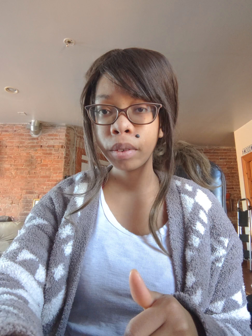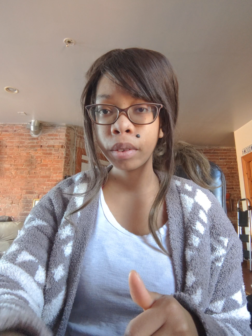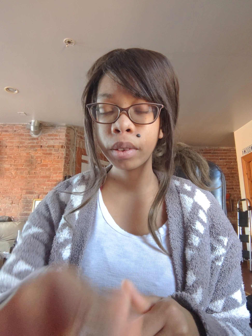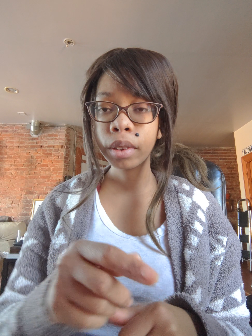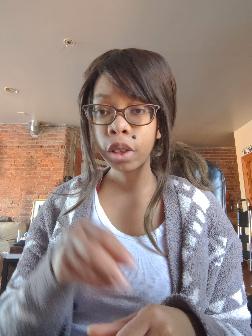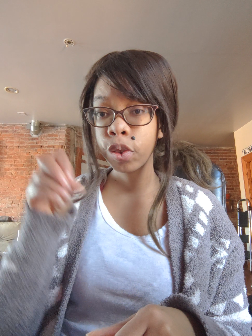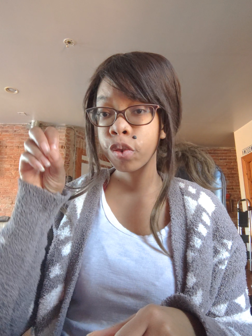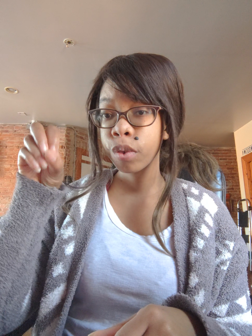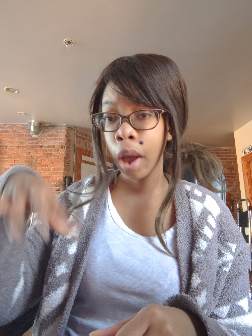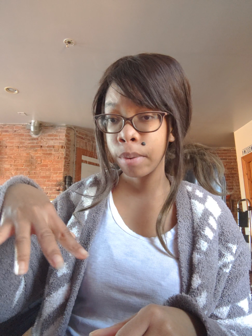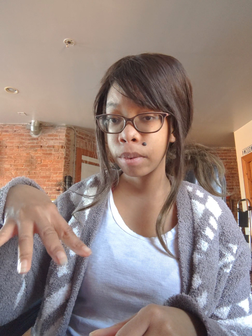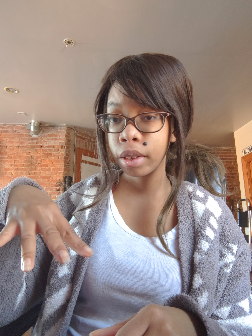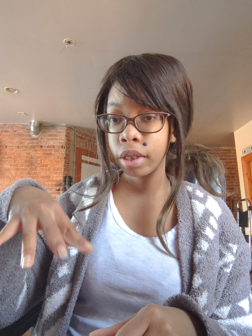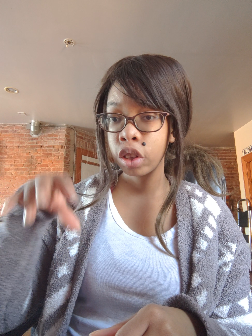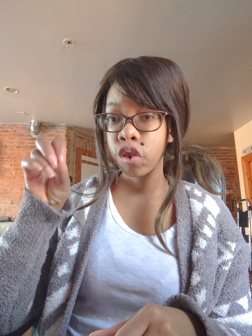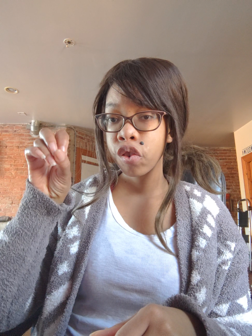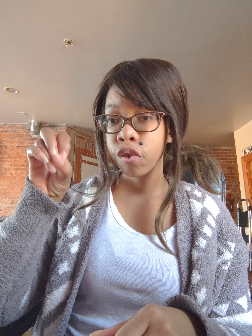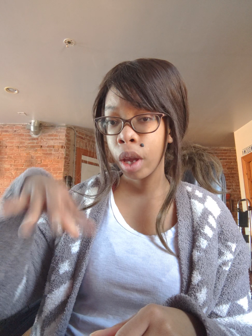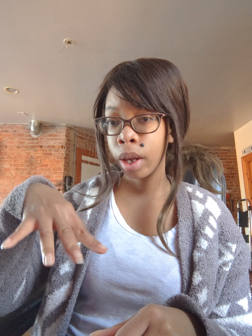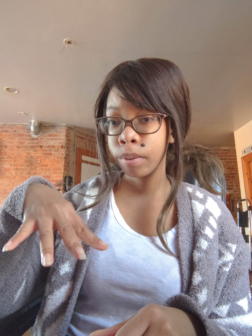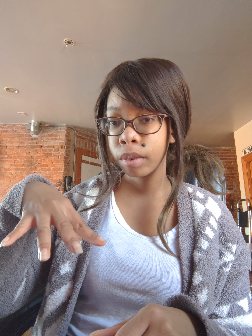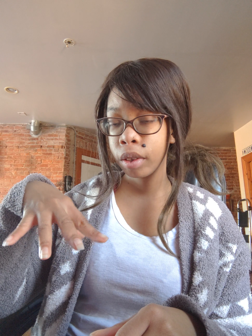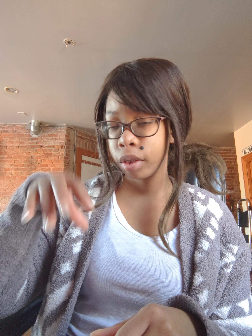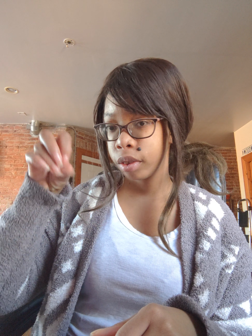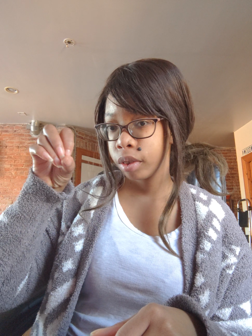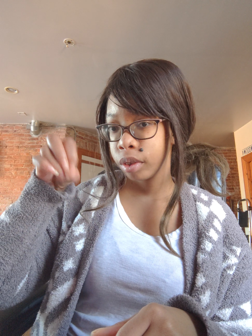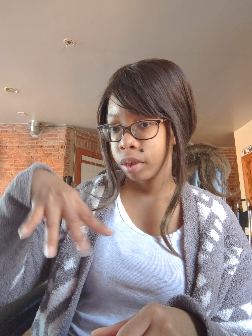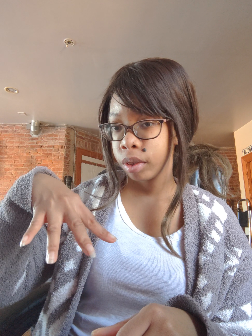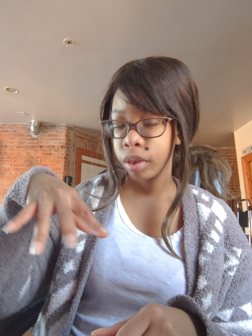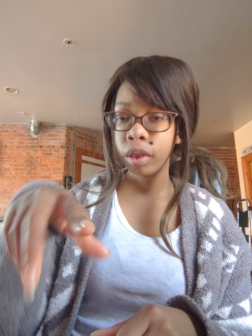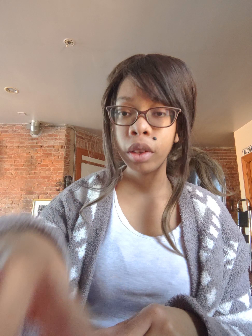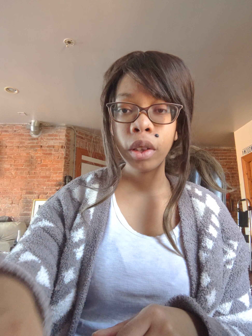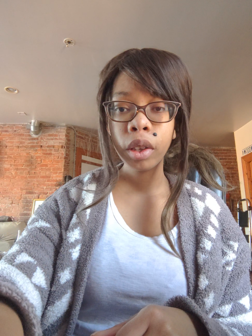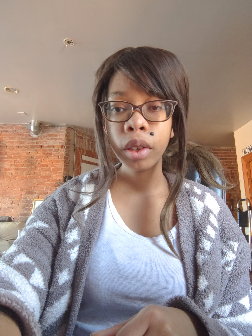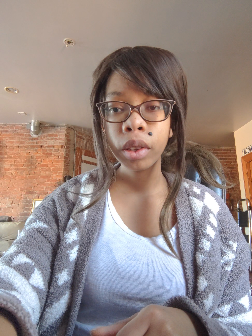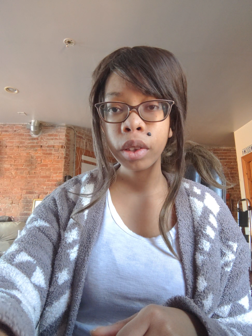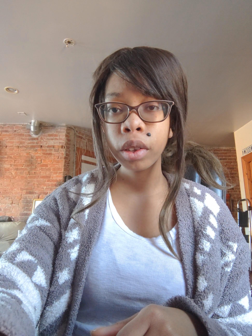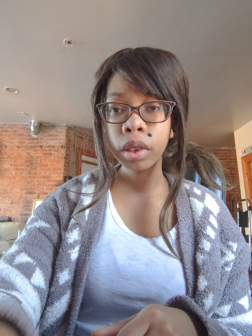drop